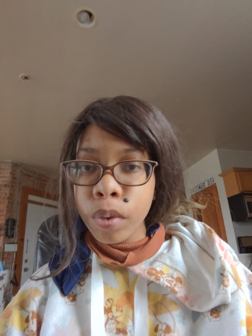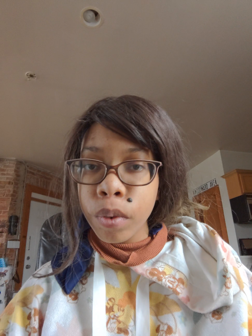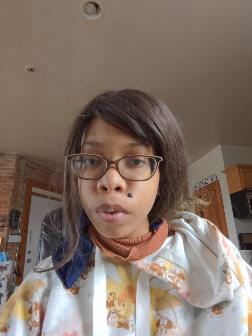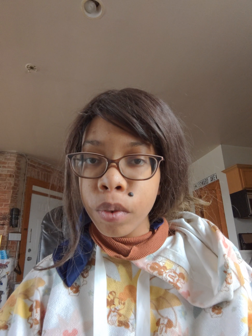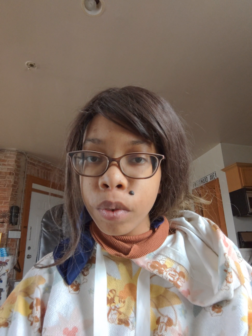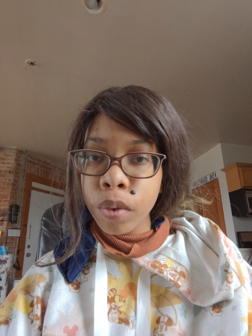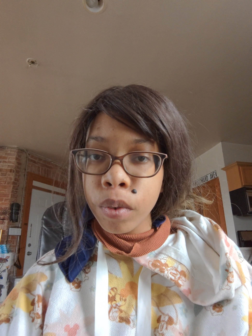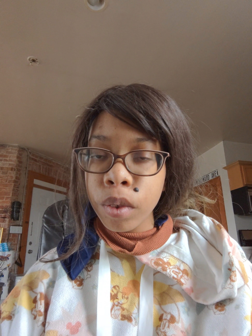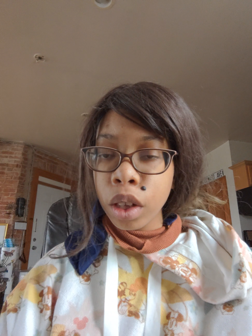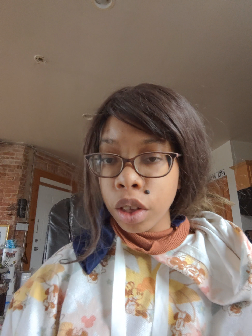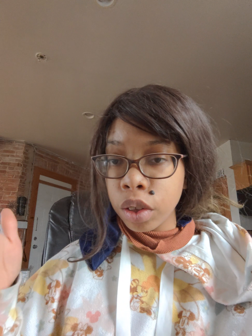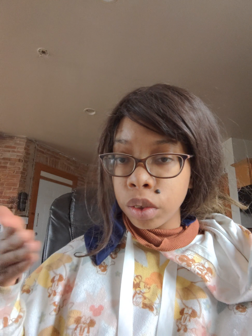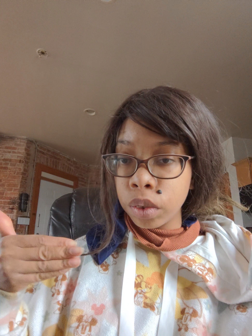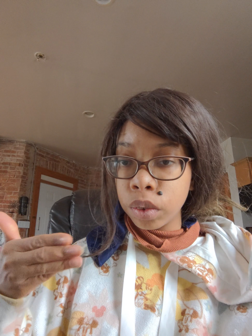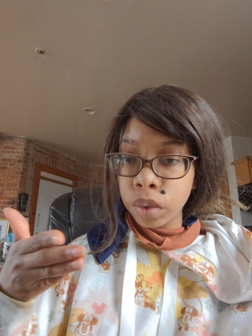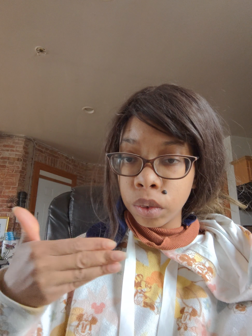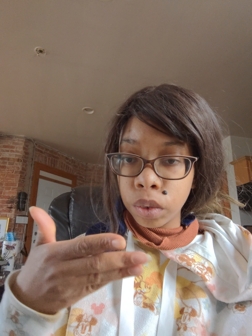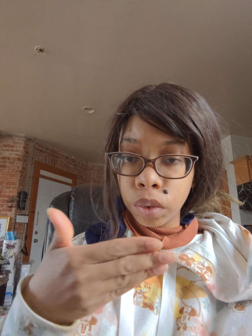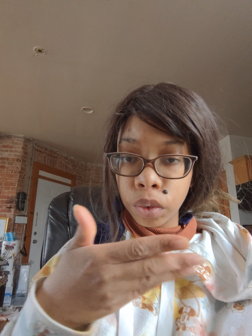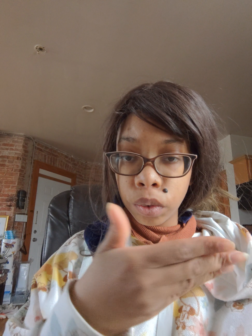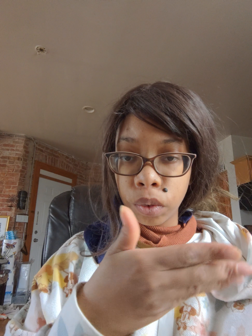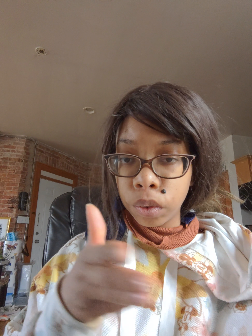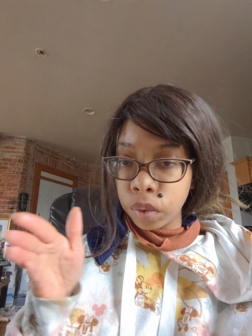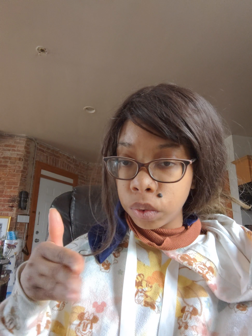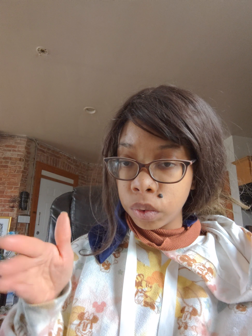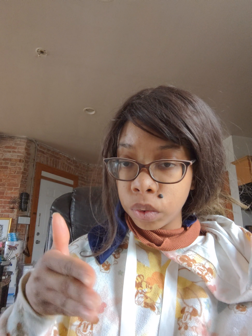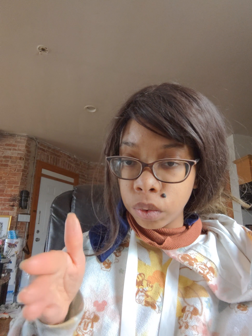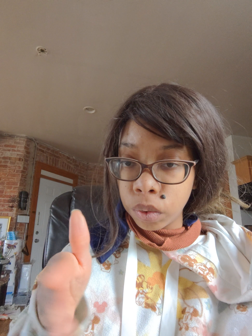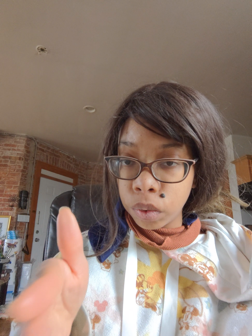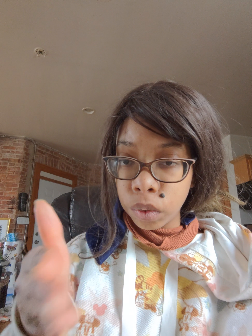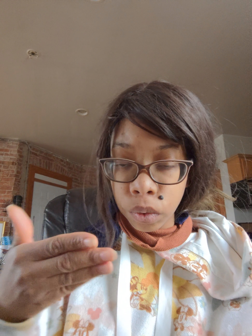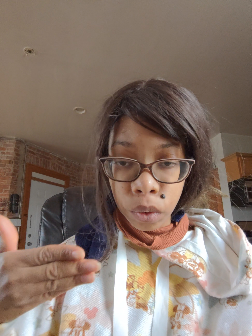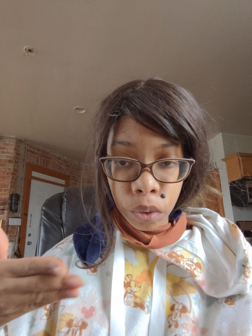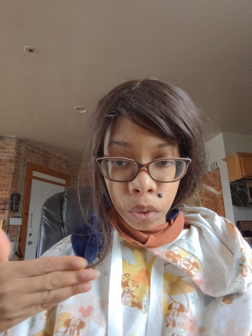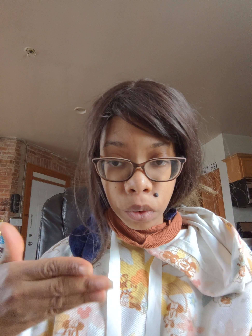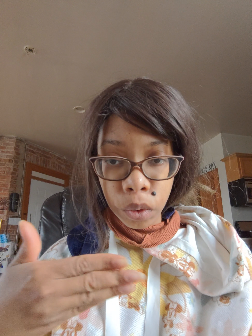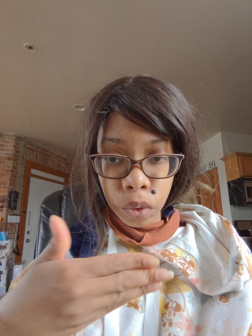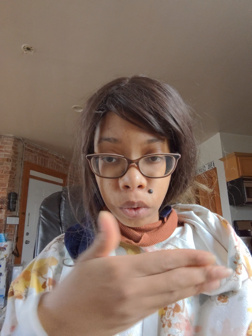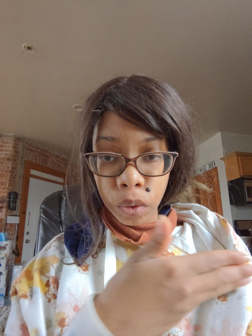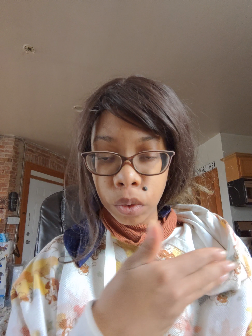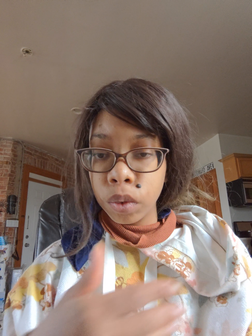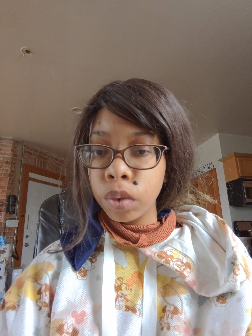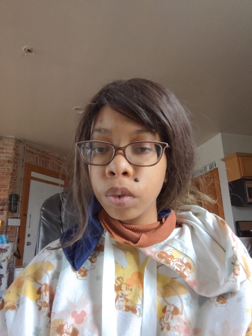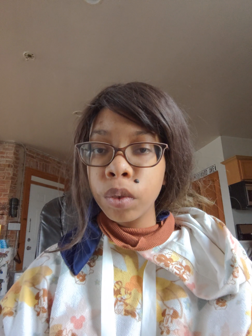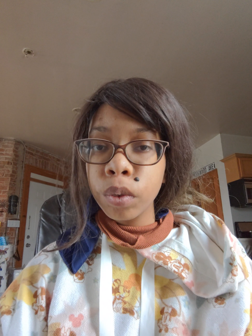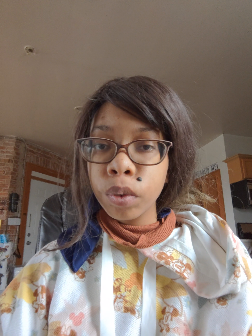fish